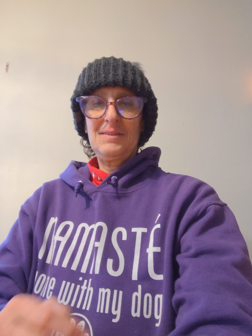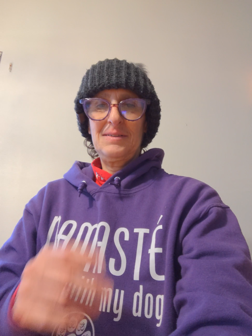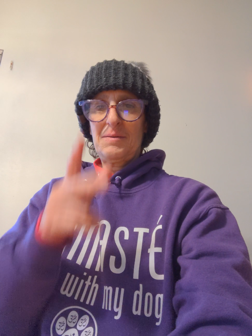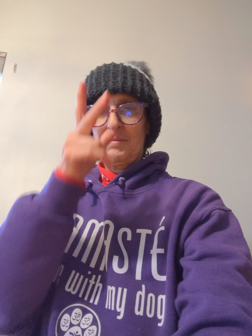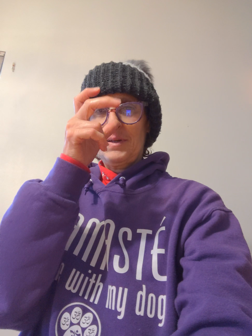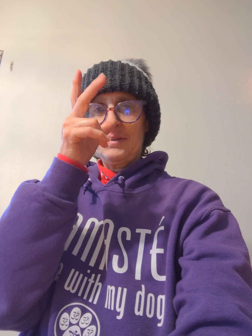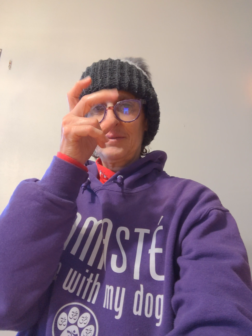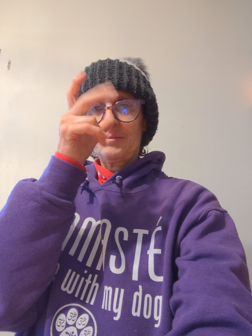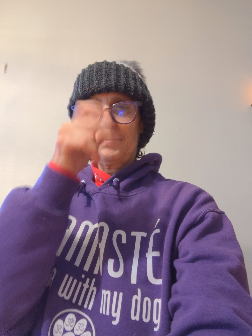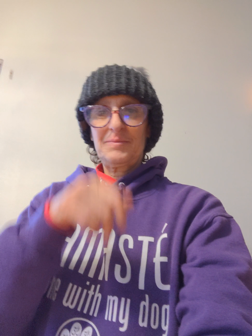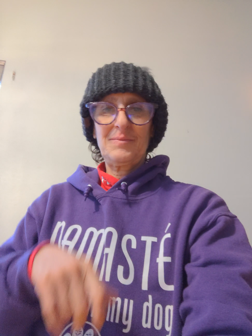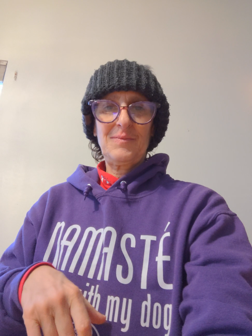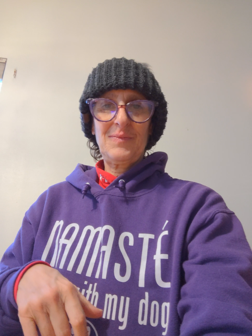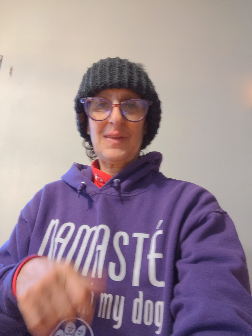bug